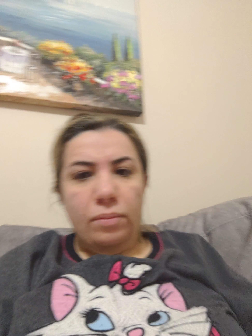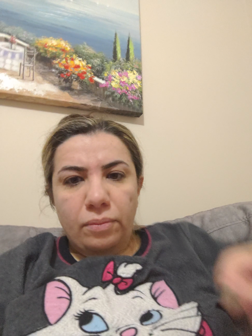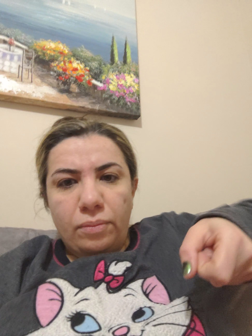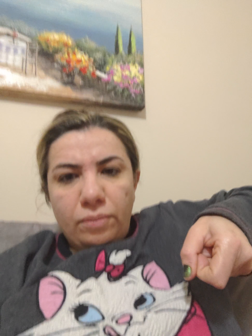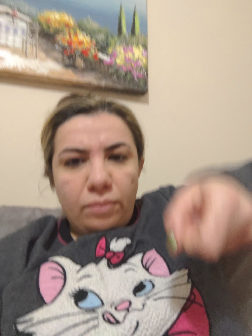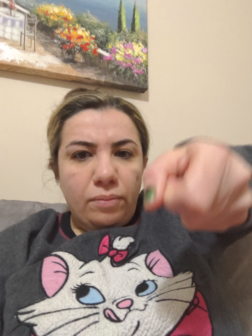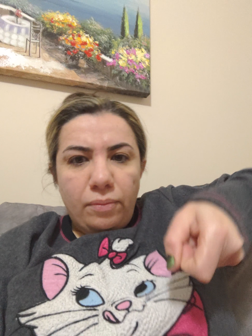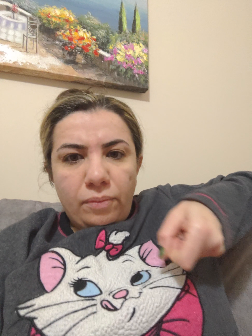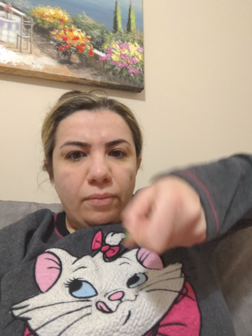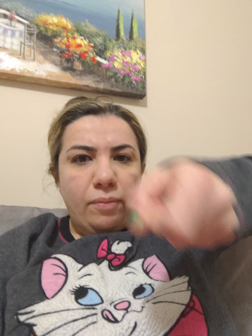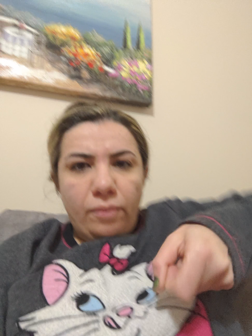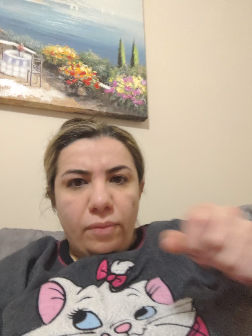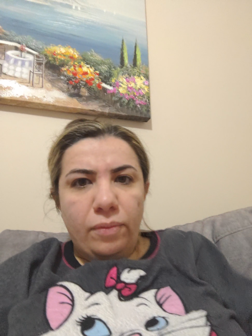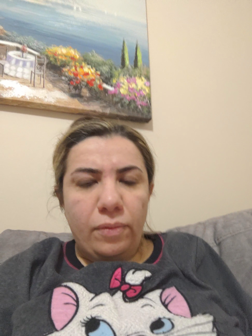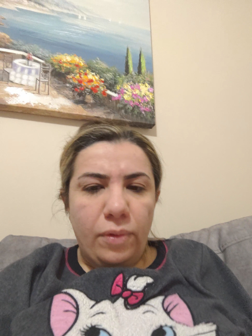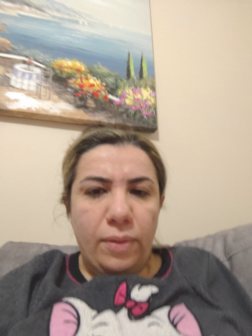vacuum